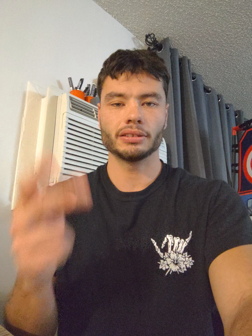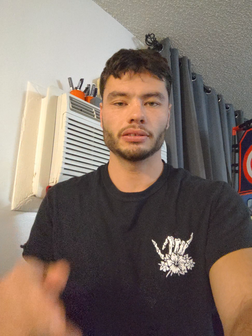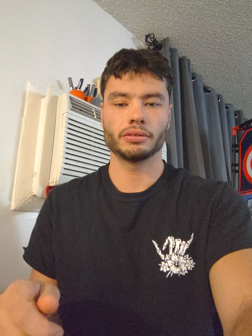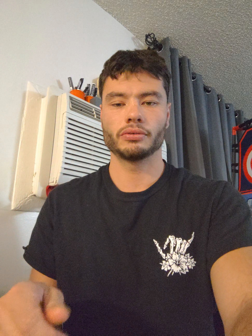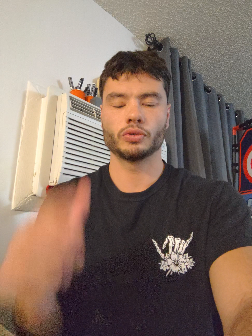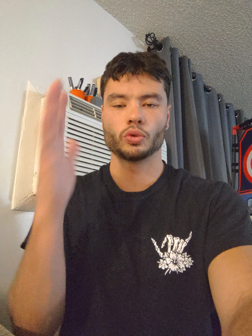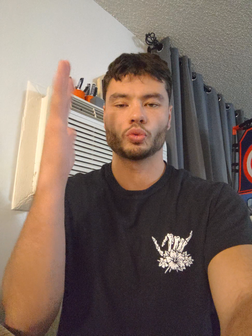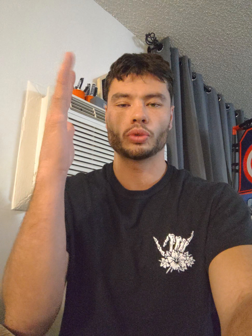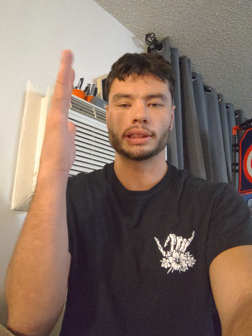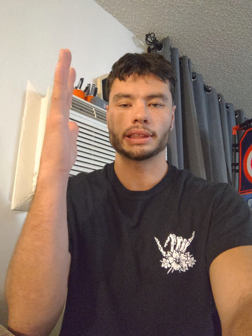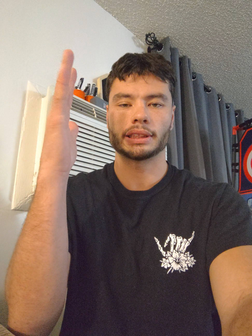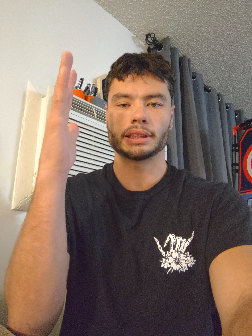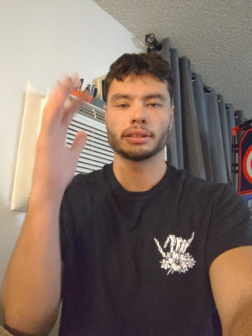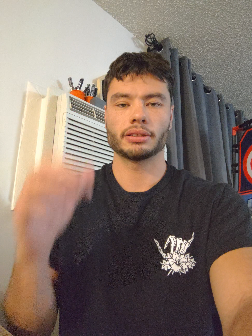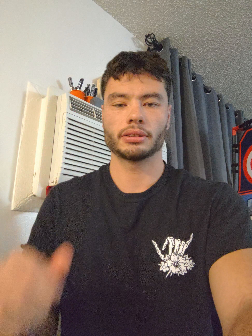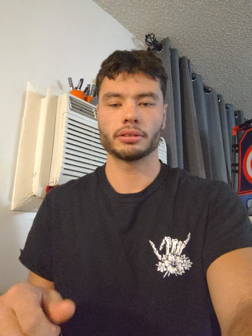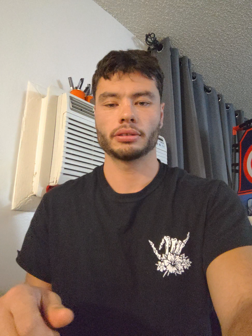tree